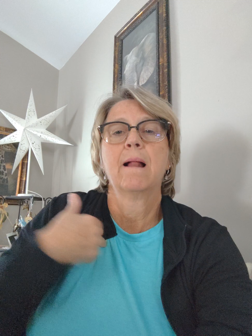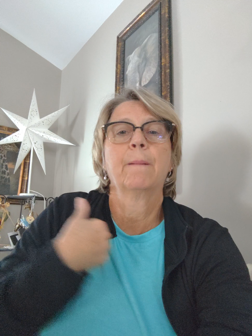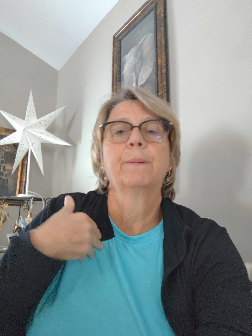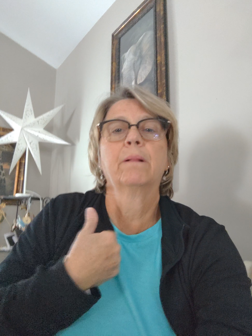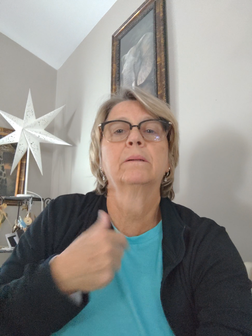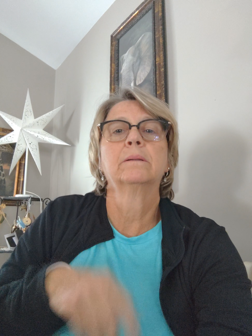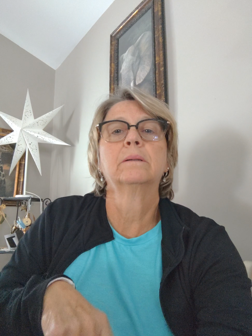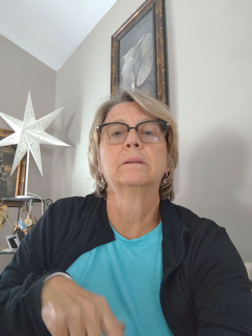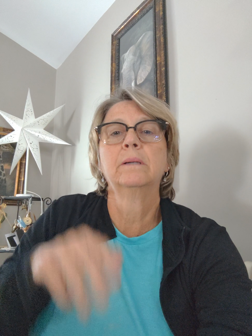animal